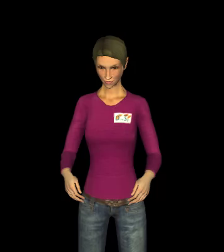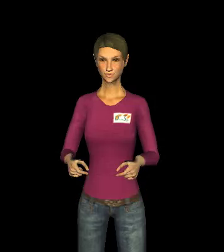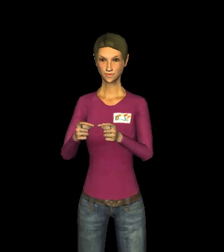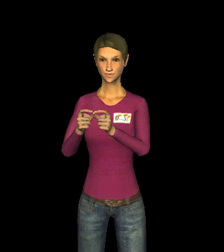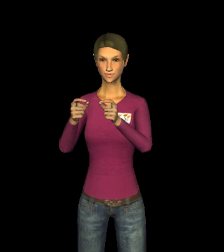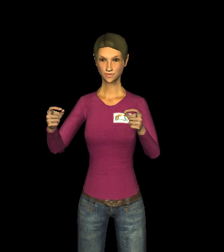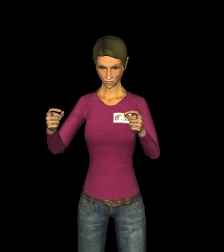شركة